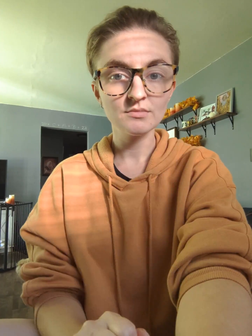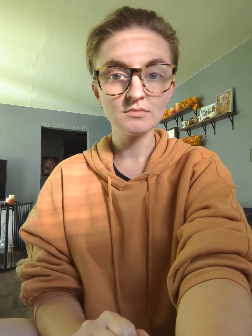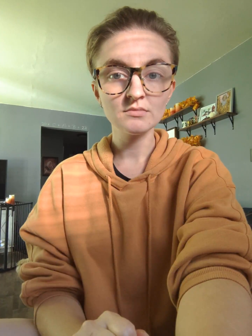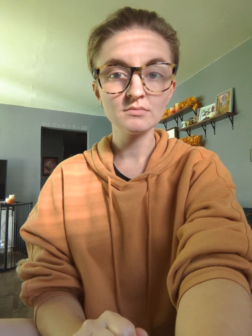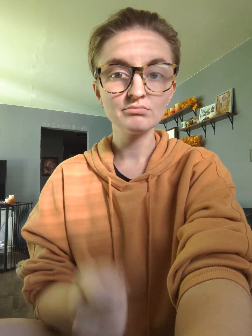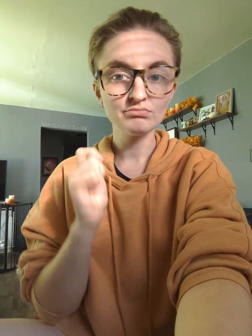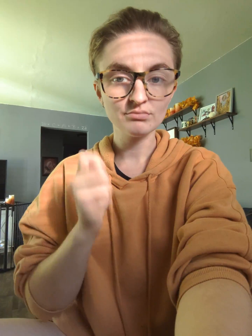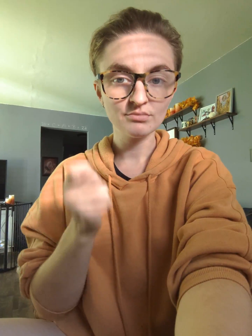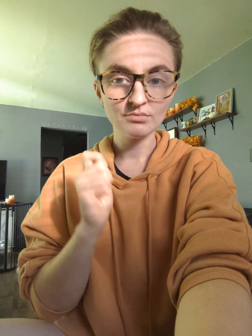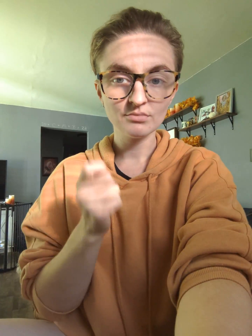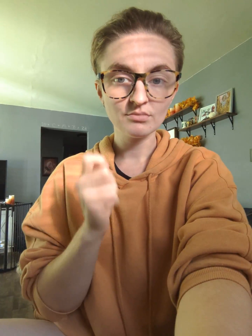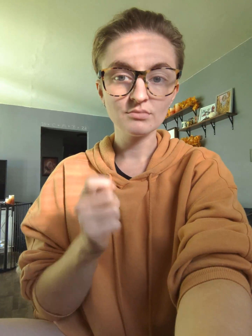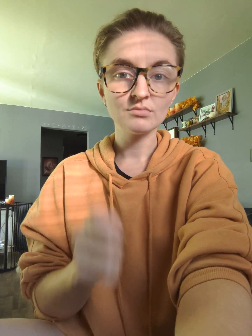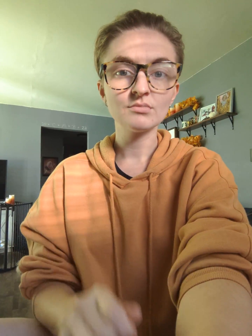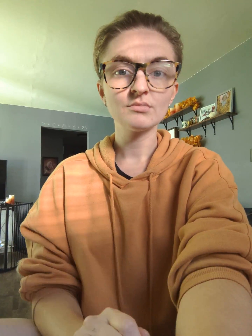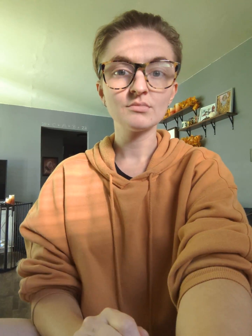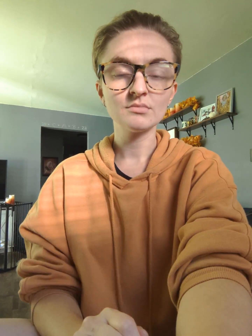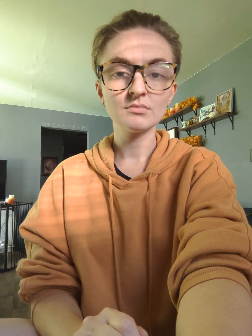hammer